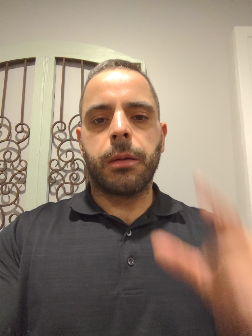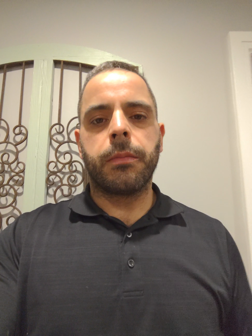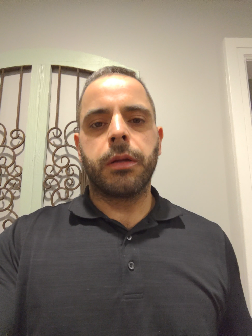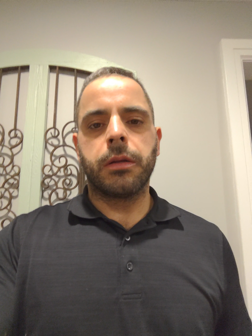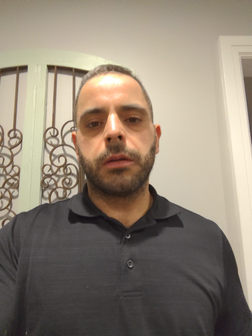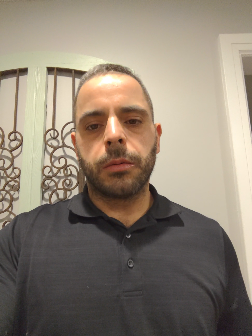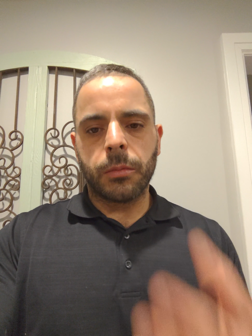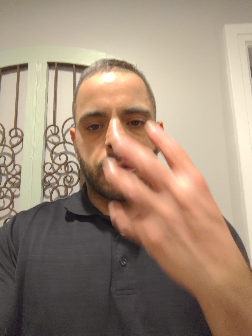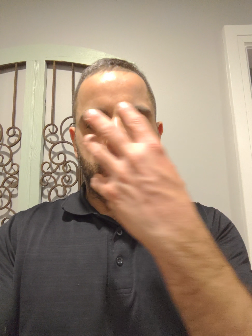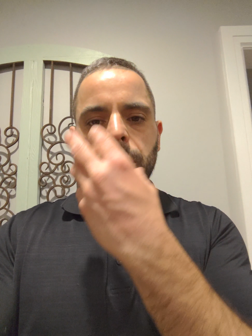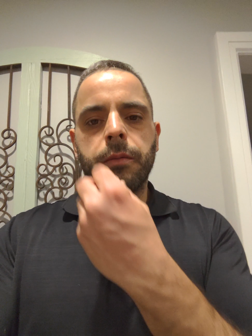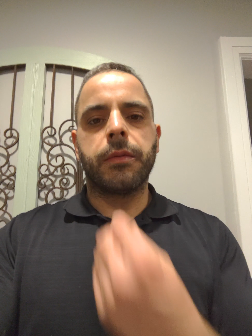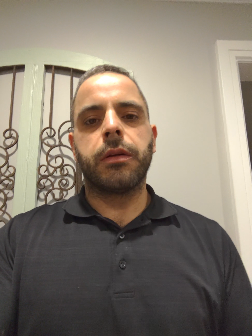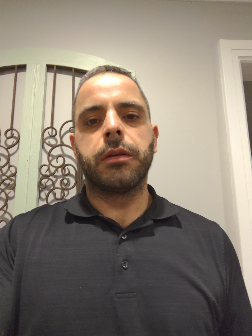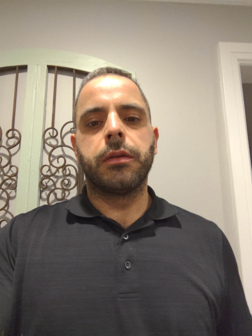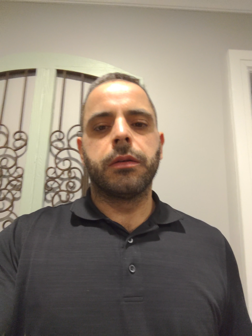pretty